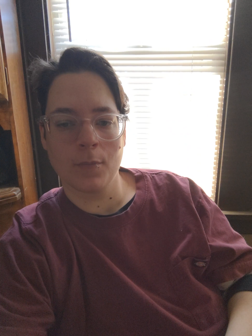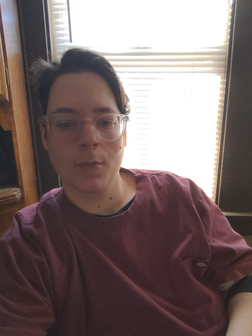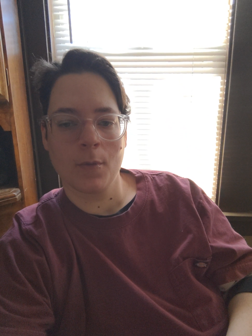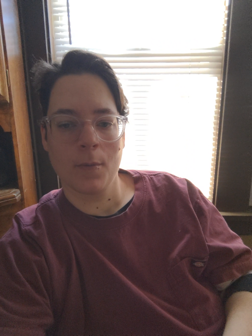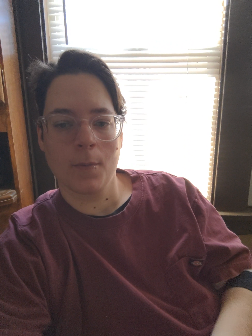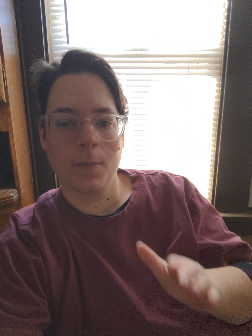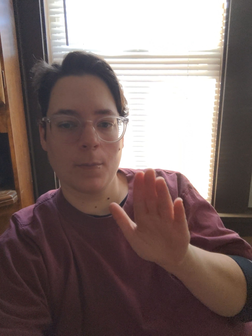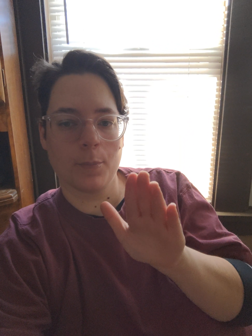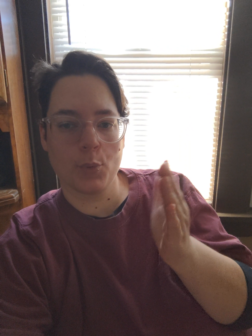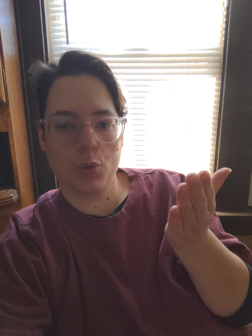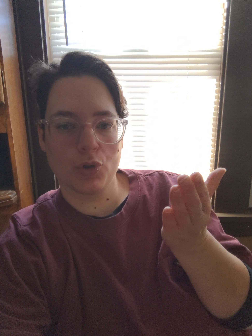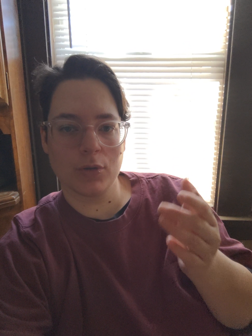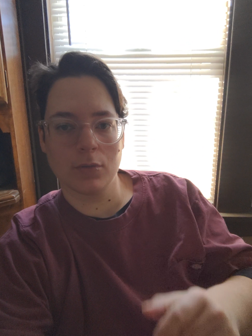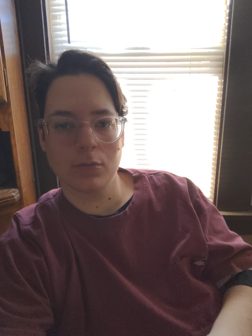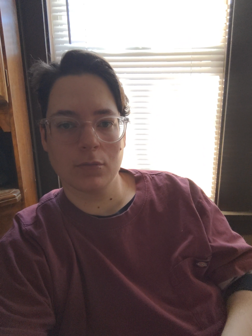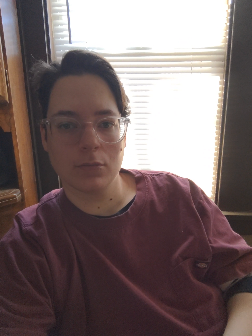book